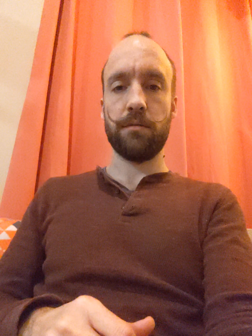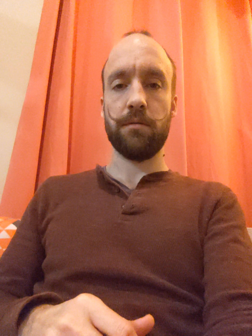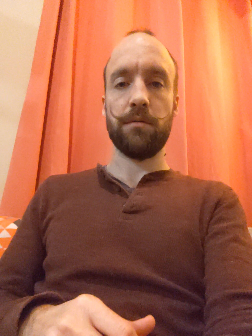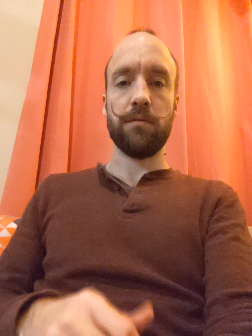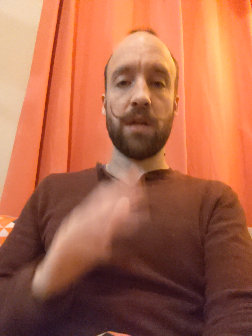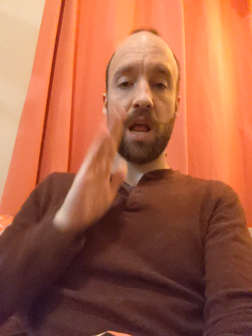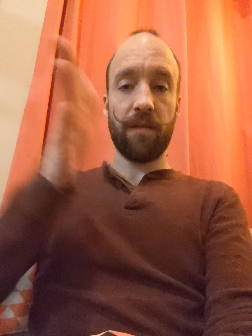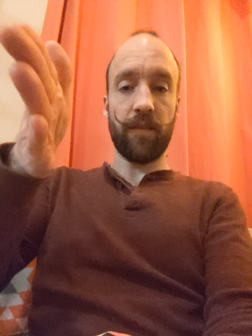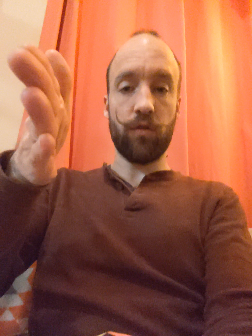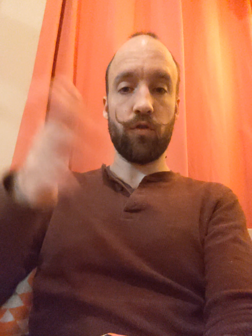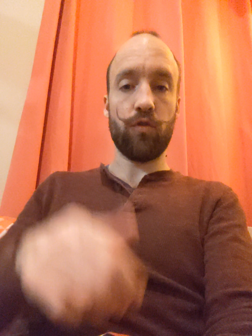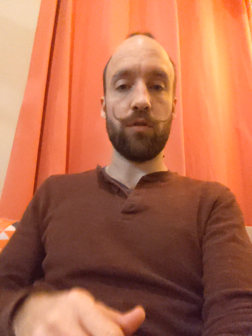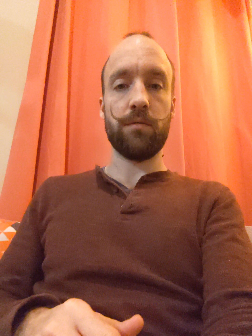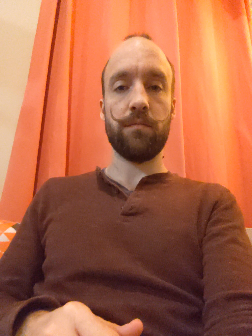after